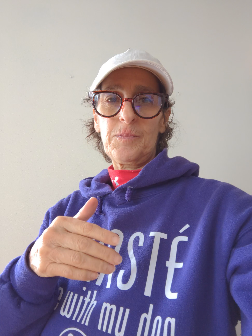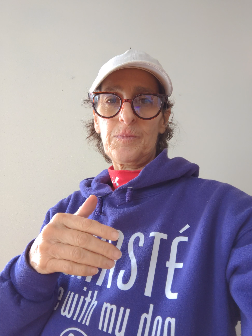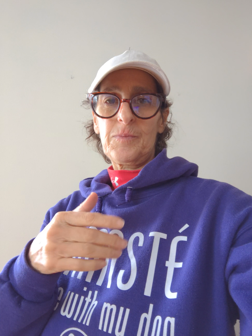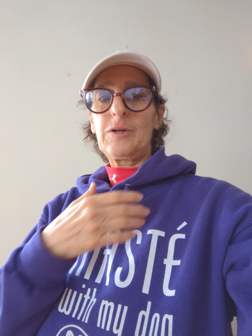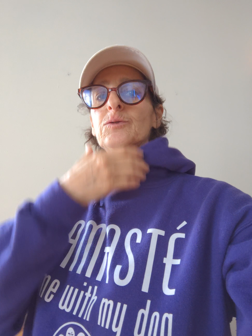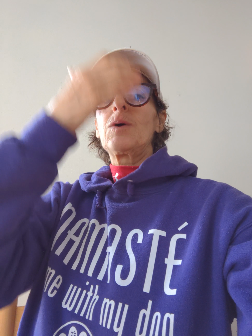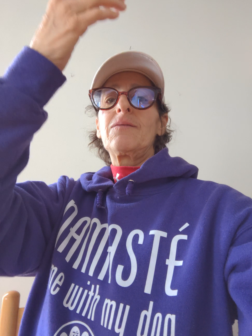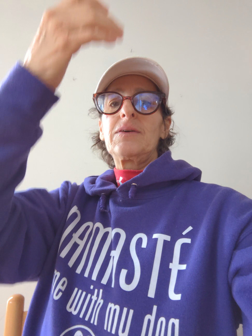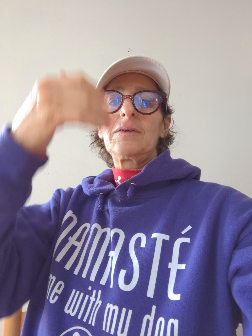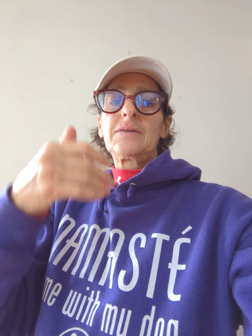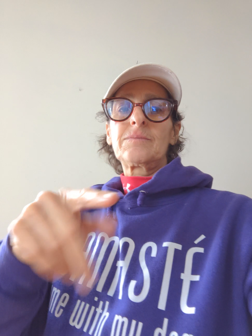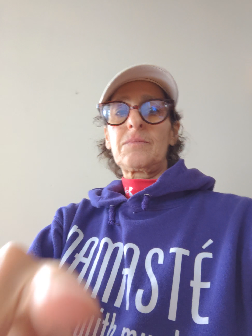giraffe